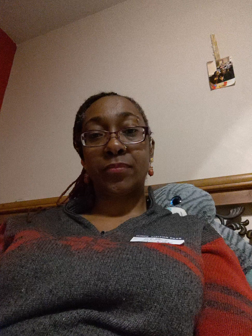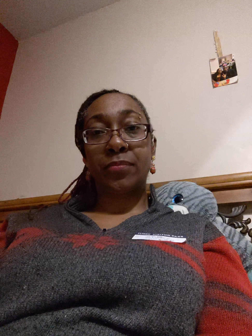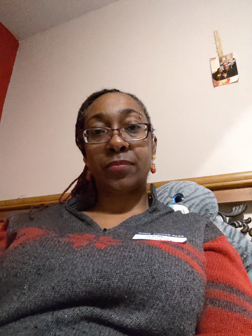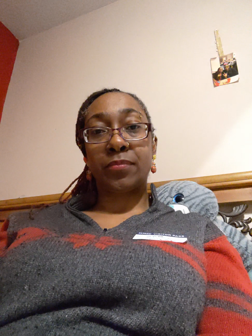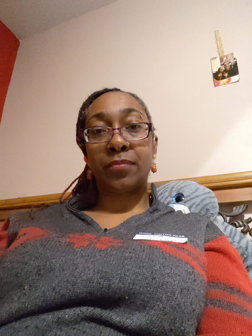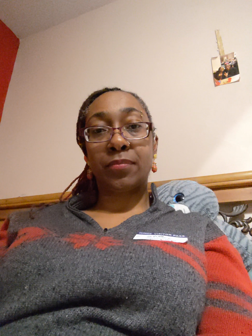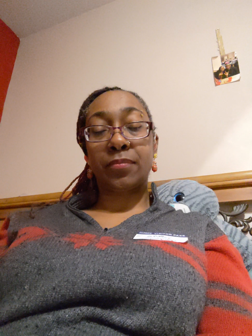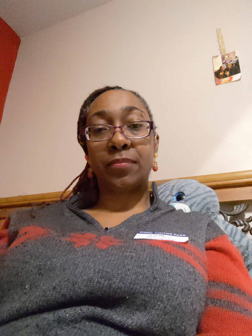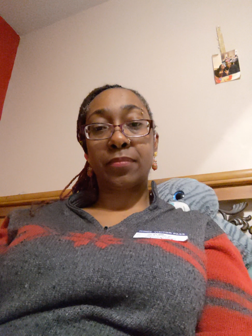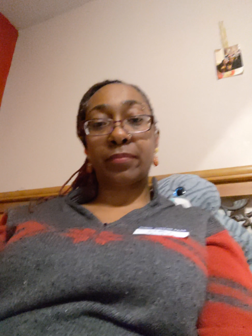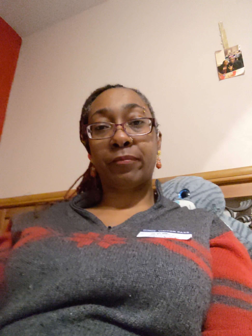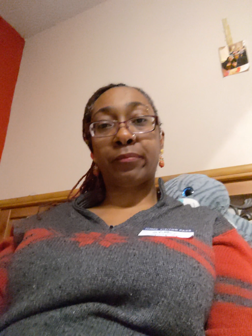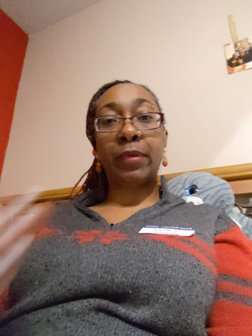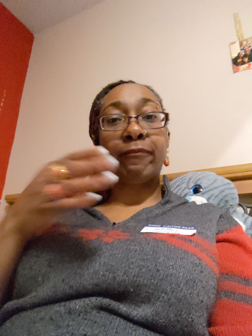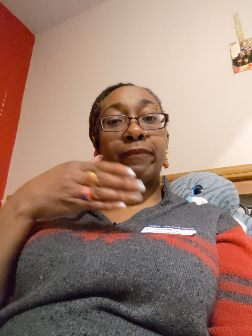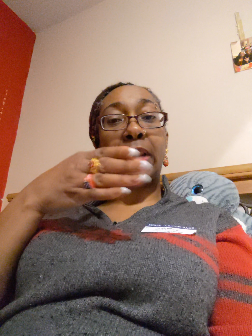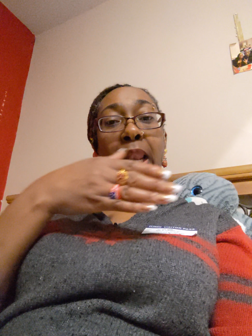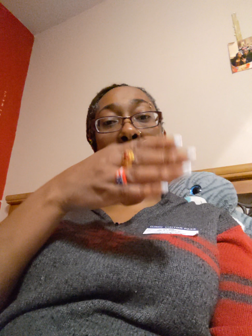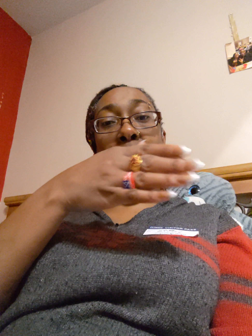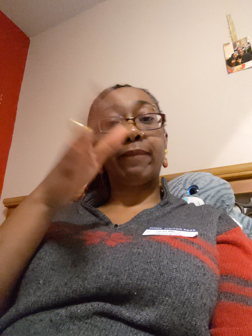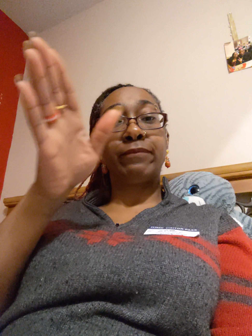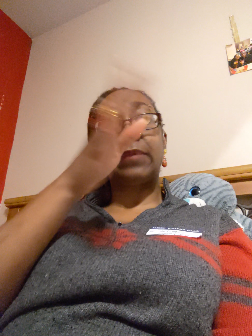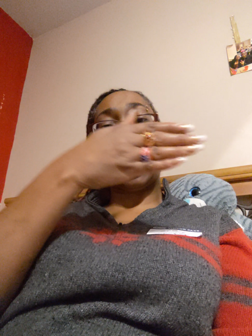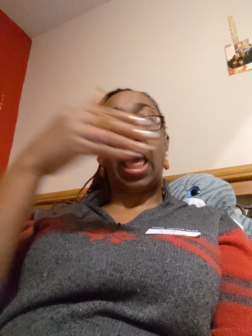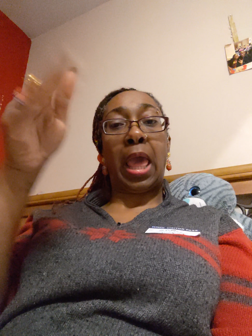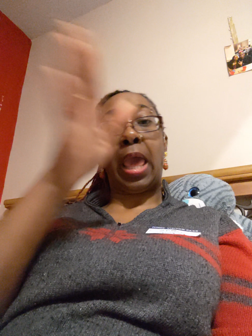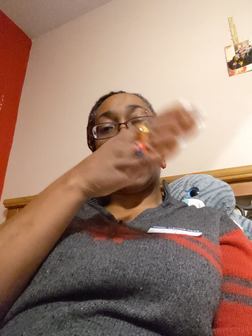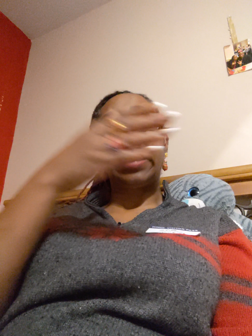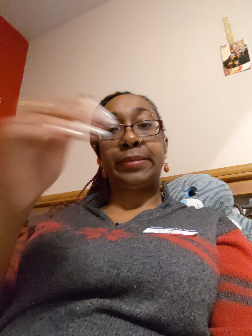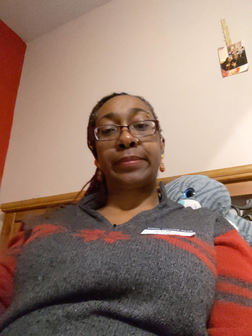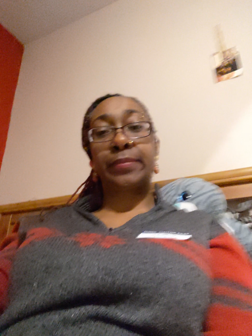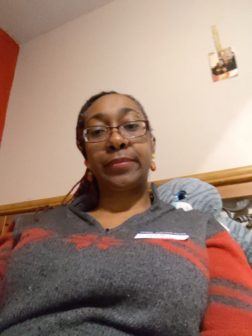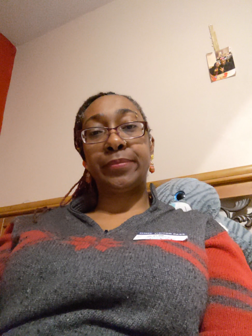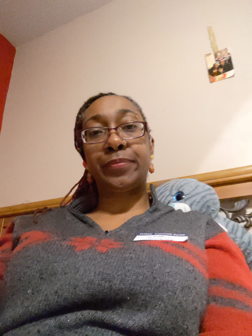flag